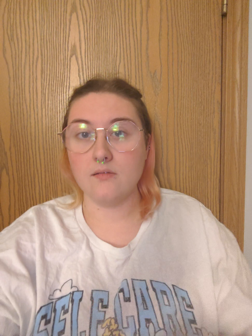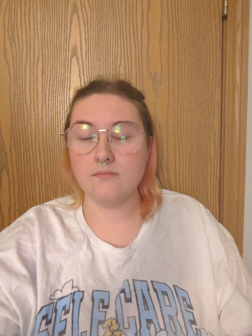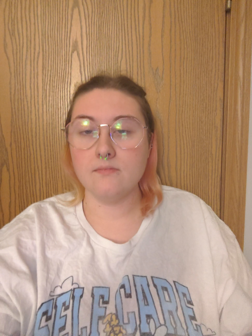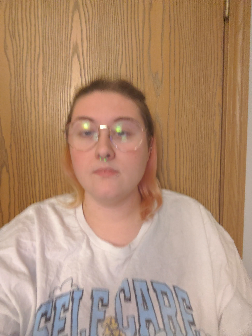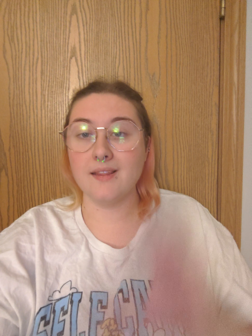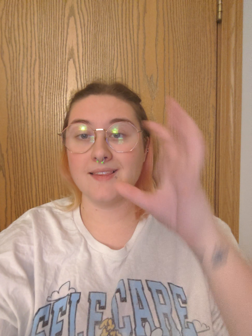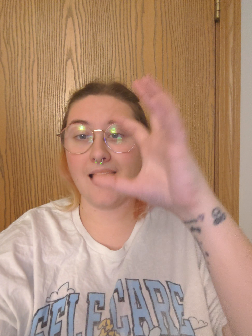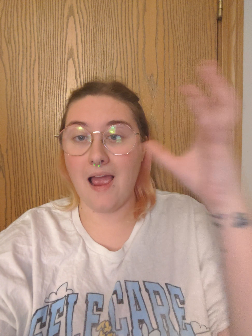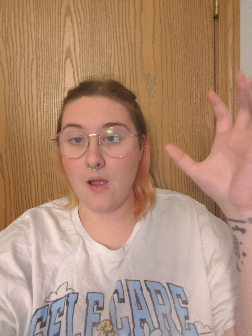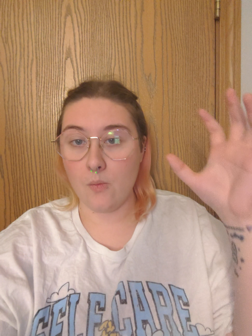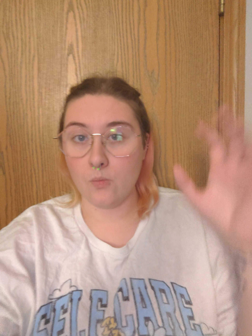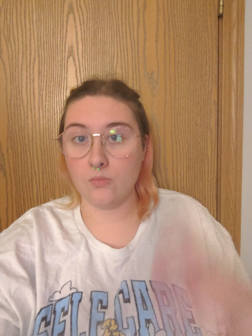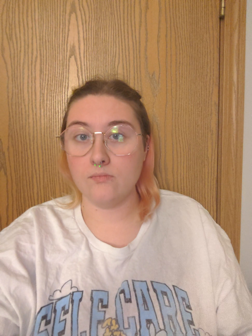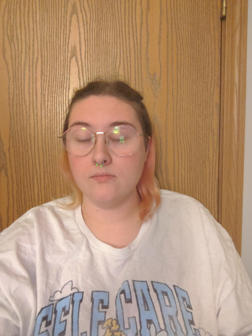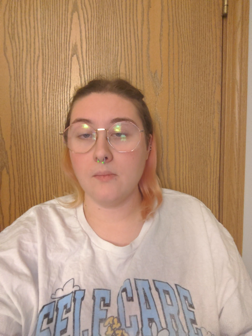cloud